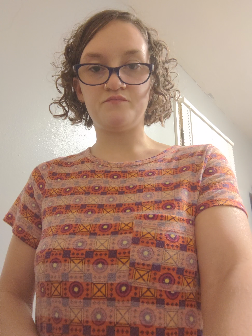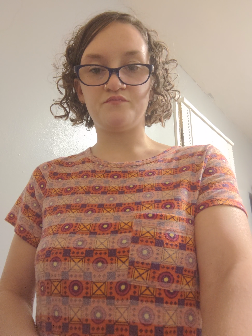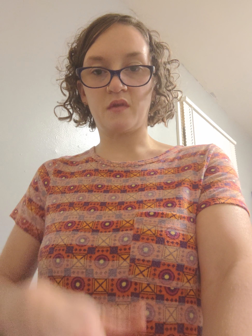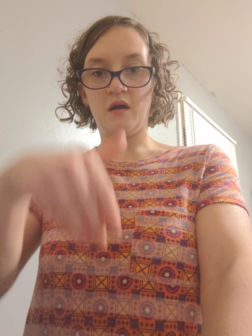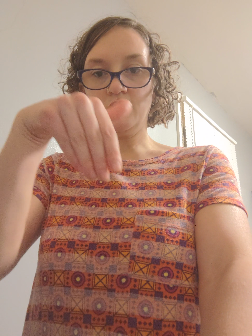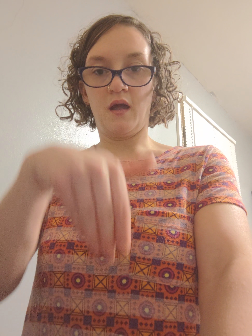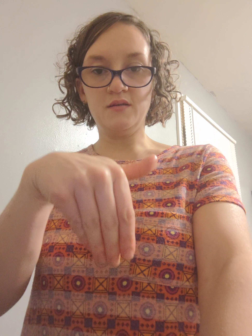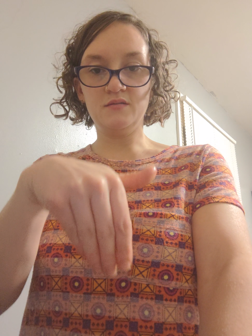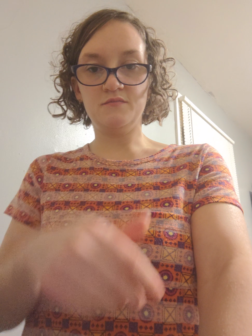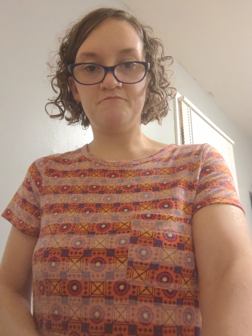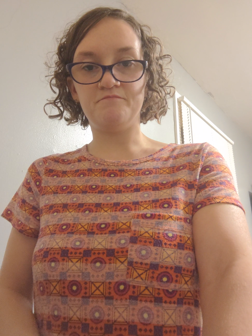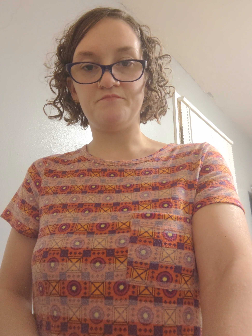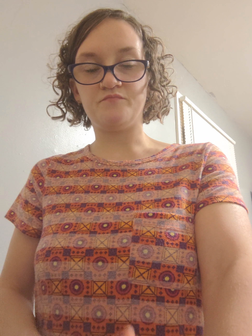night